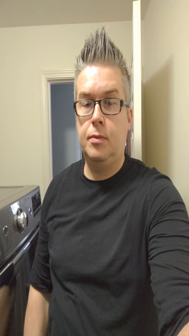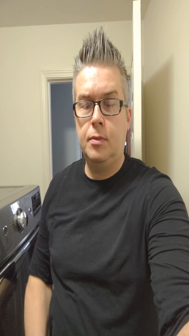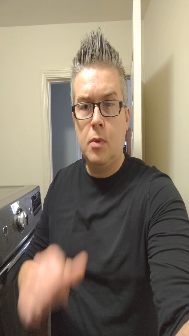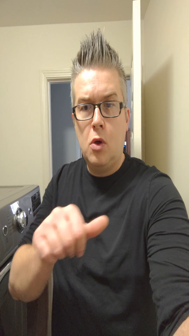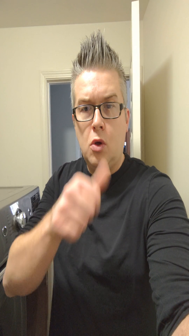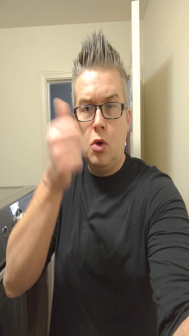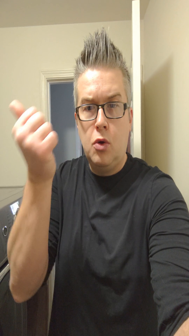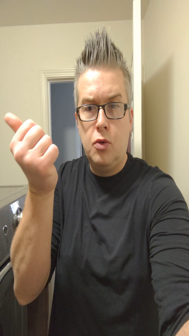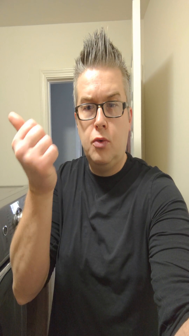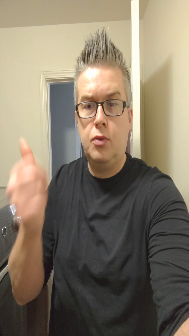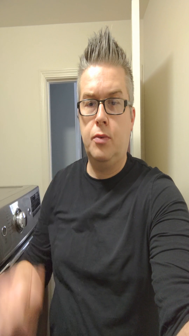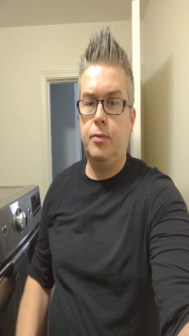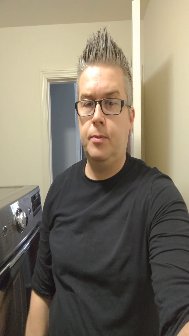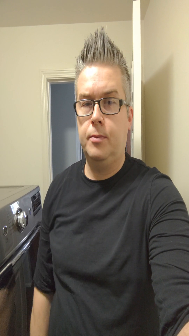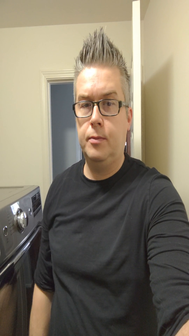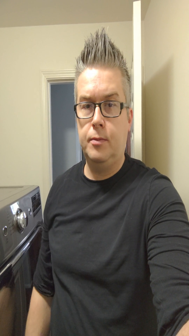another